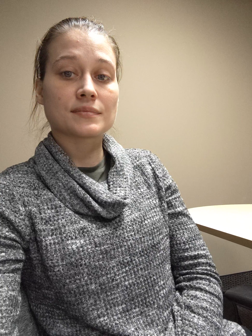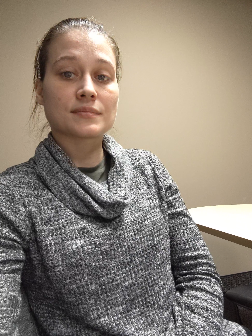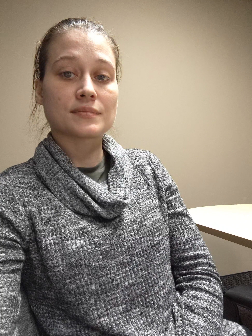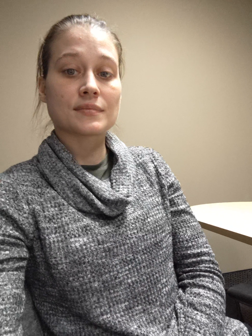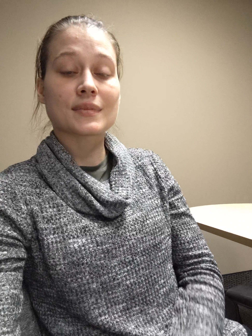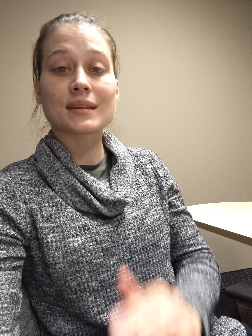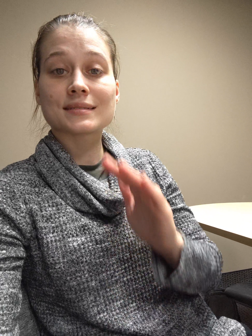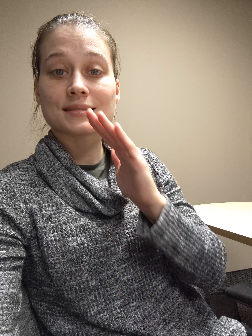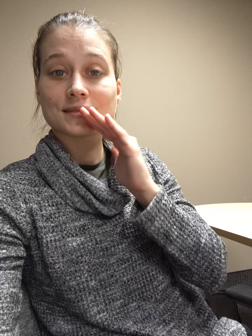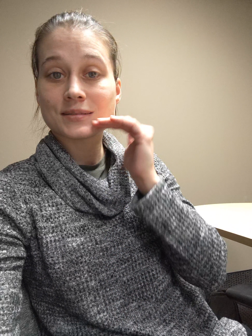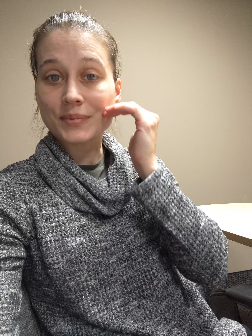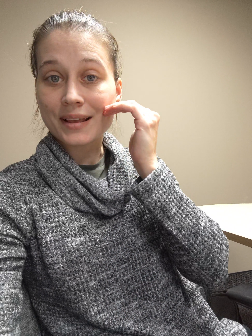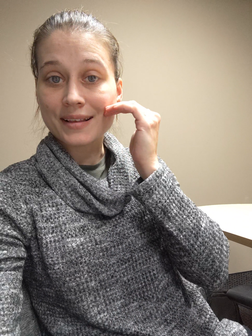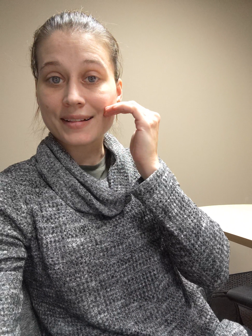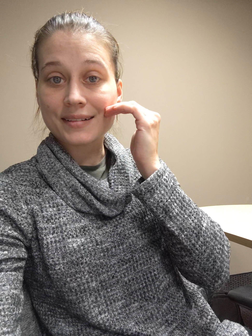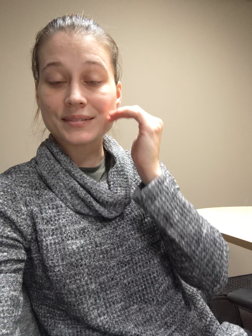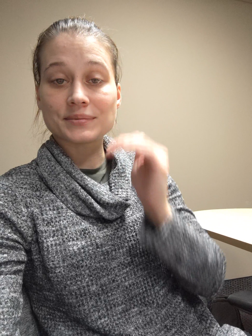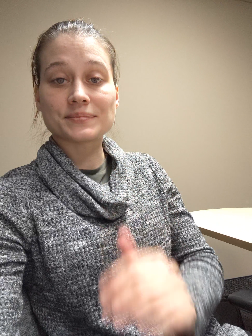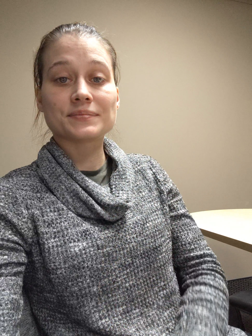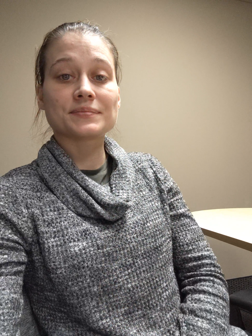smile